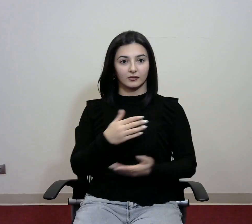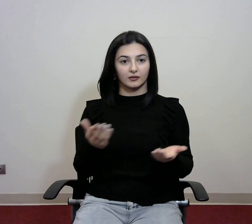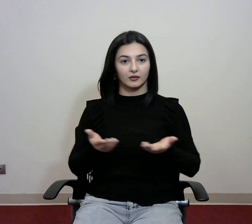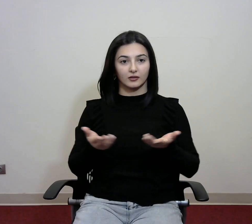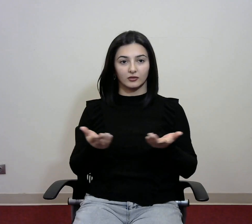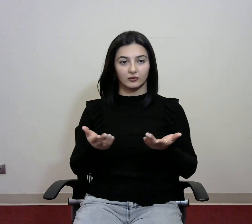hansı